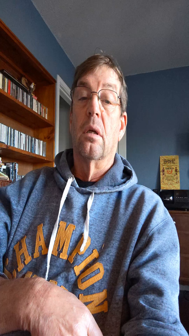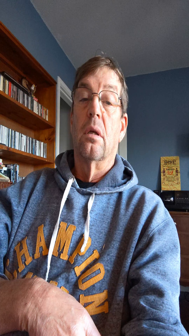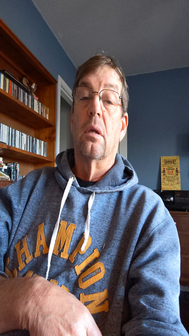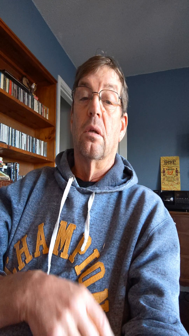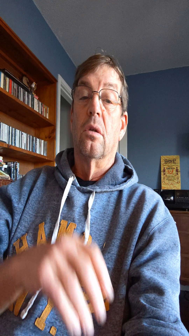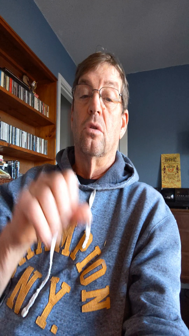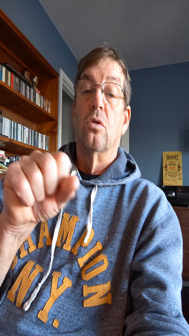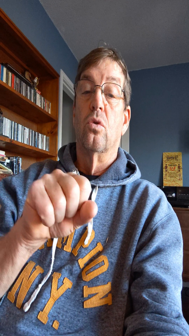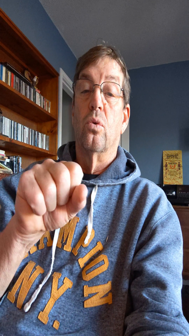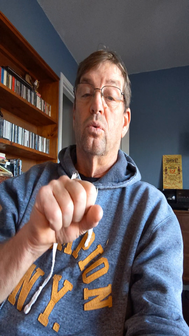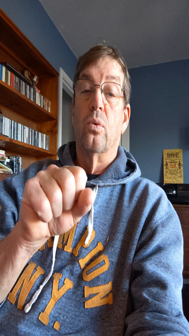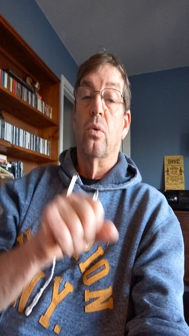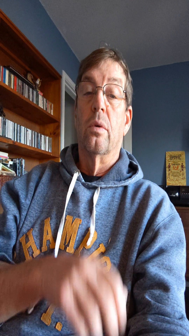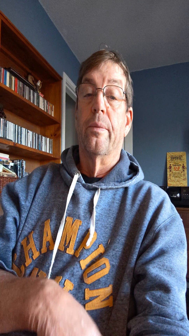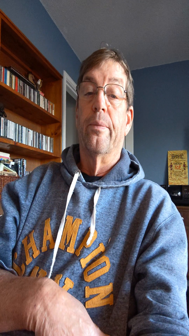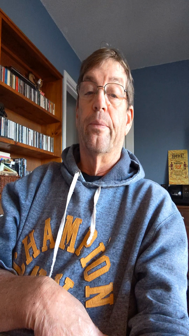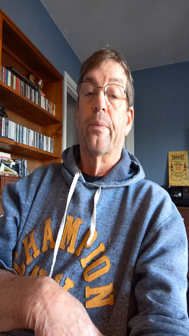shoe